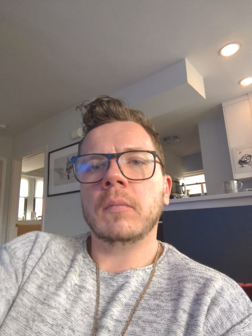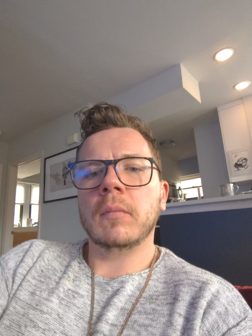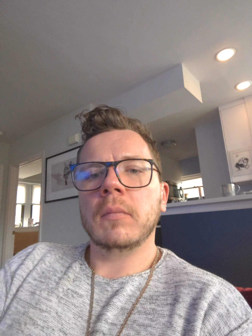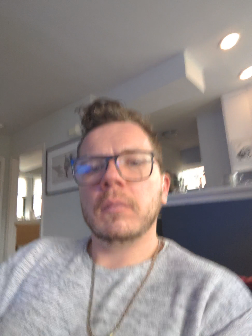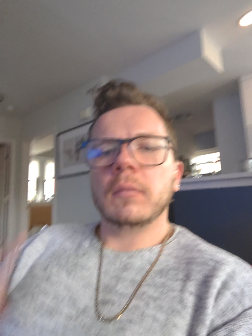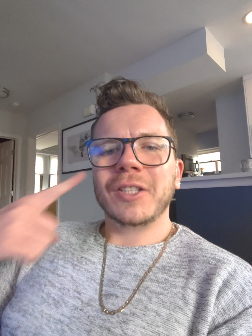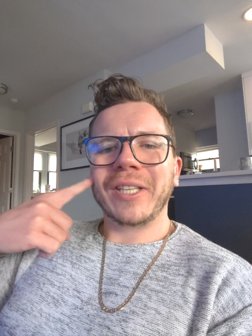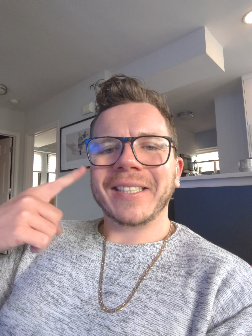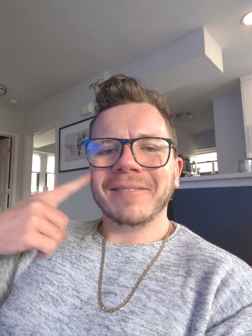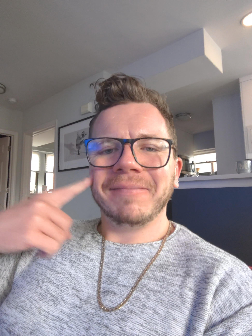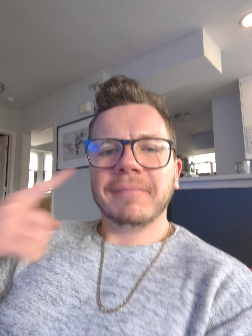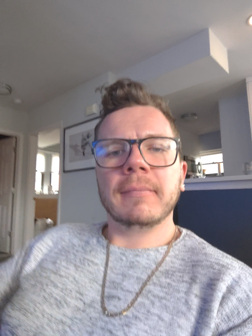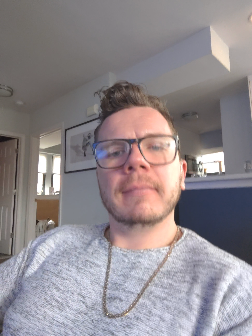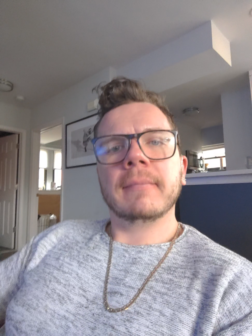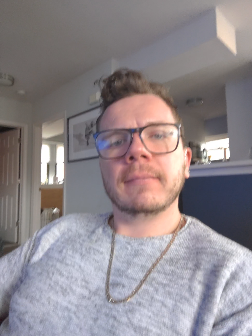cheek